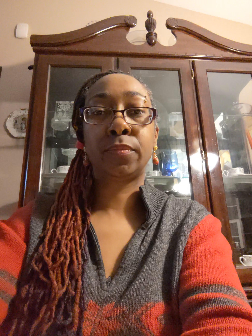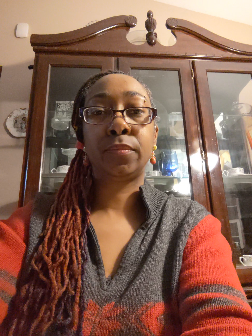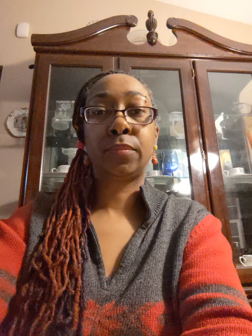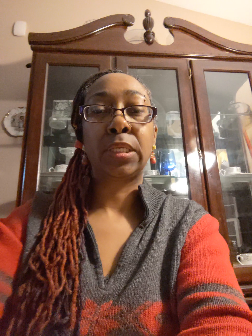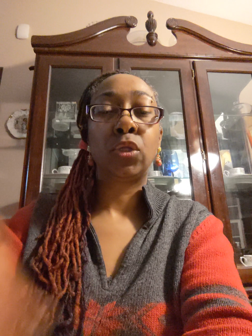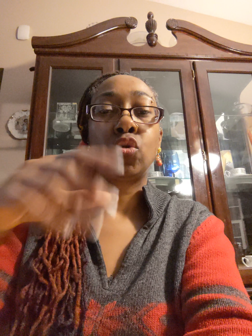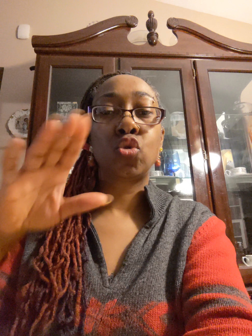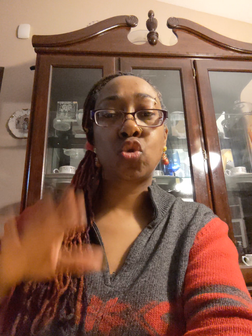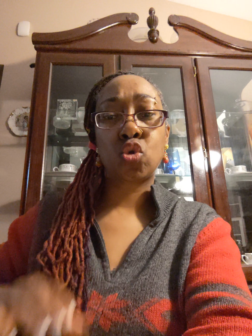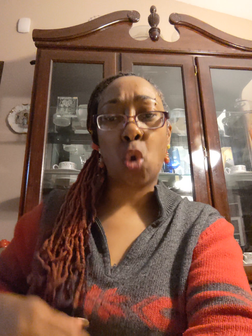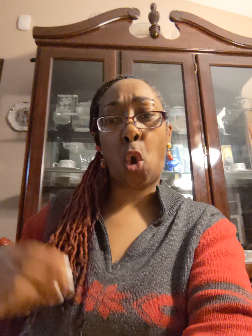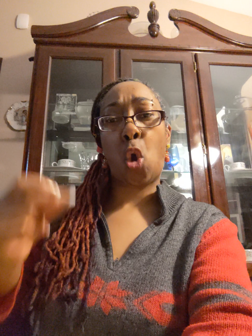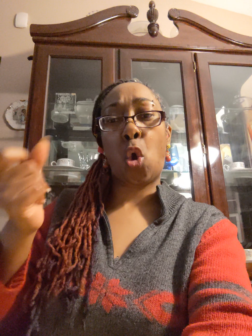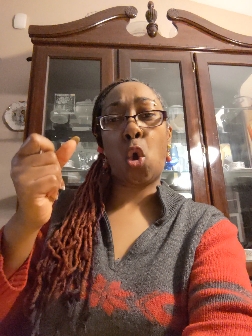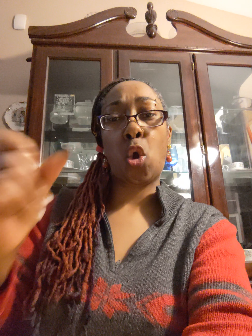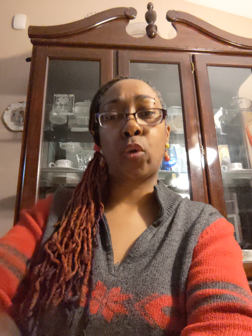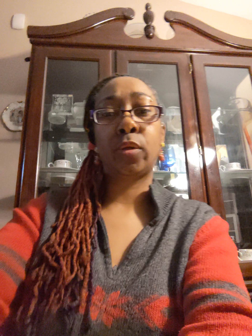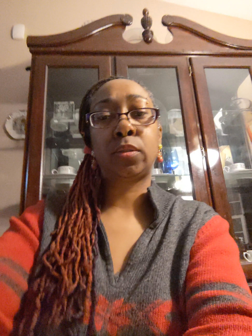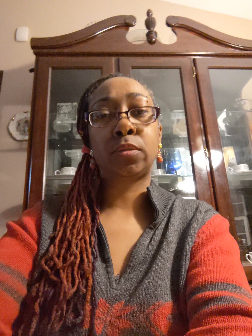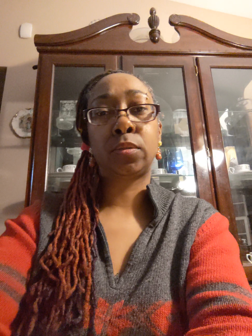dog